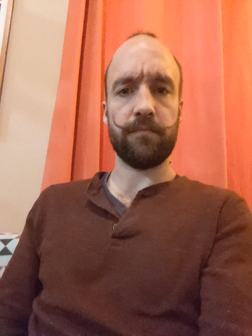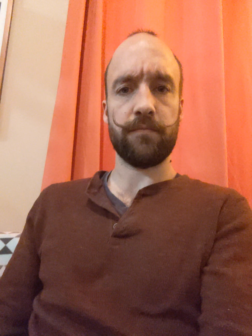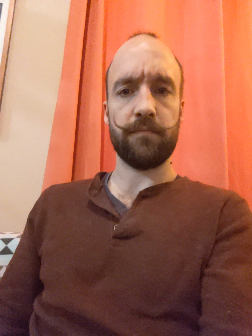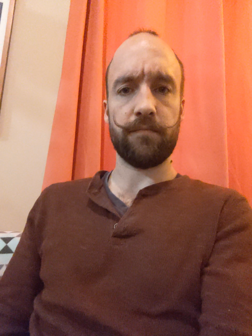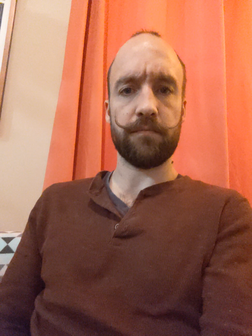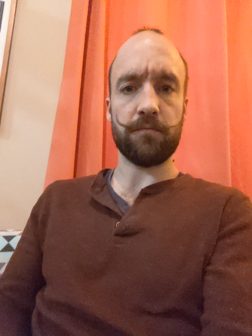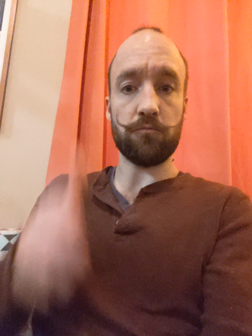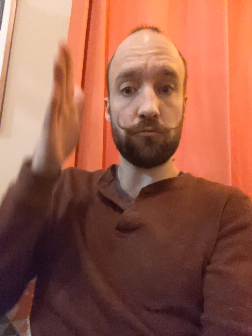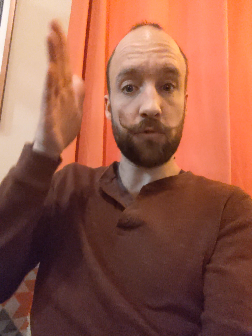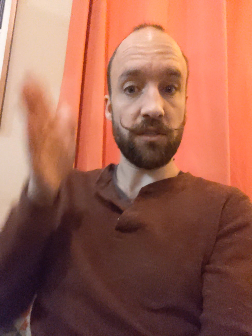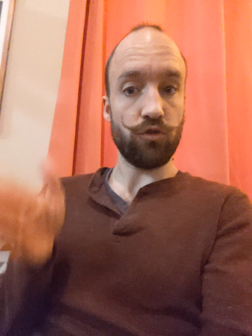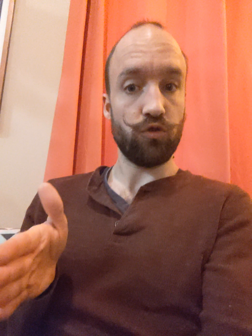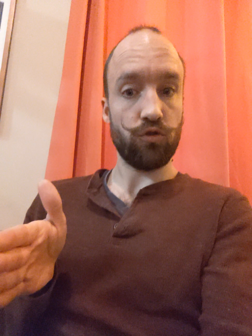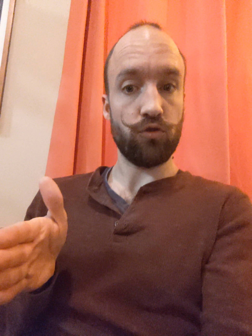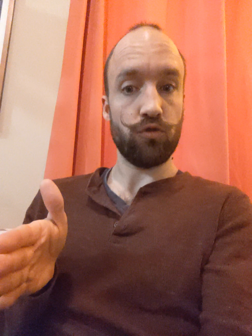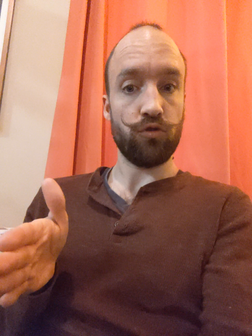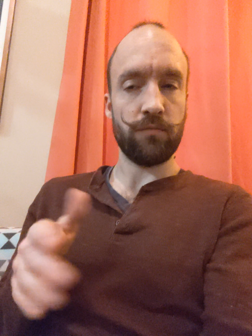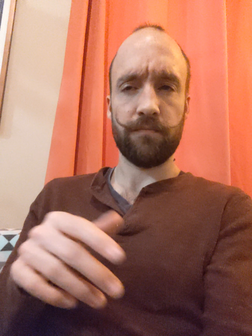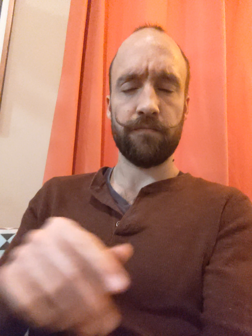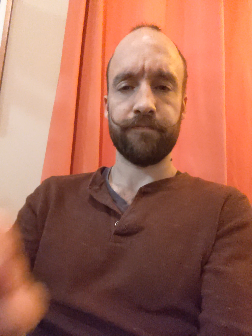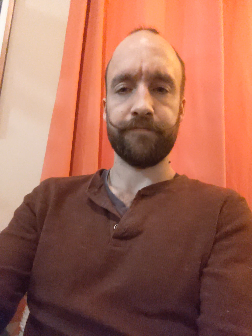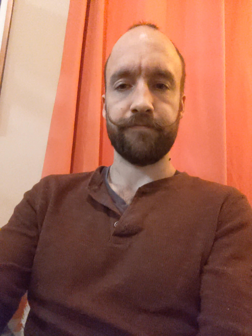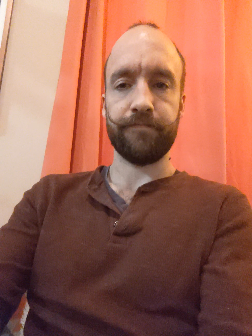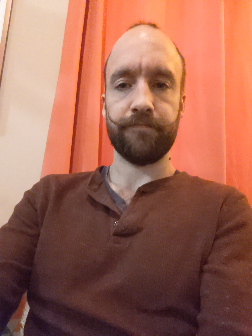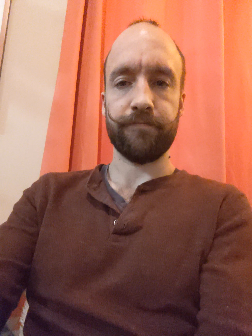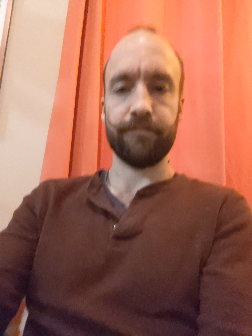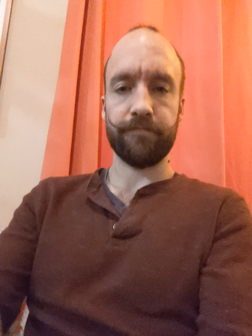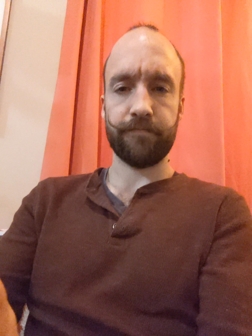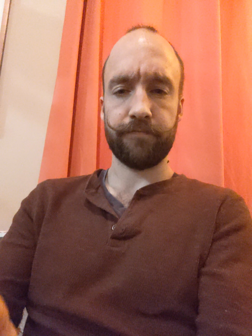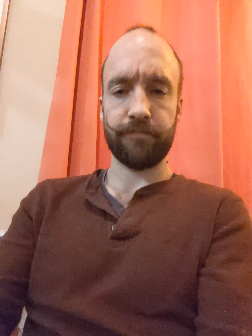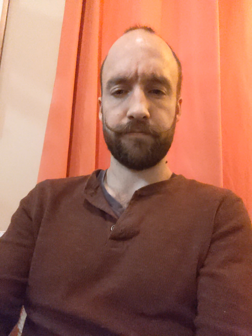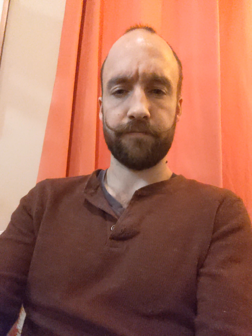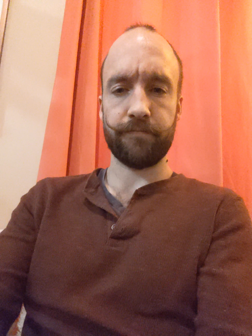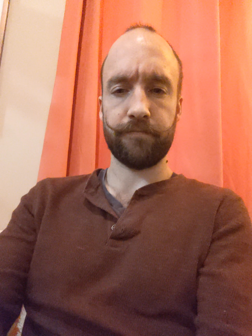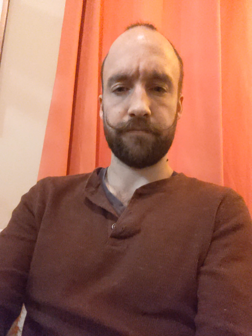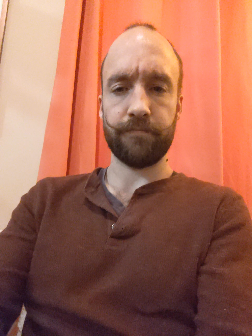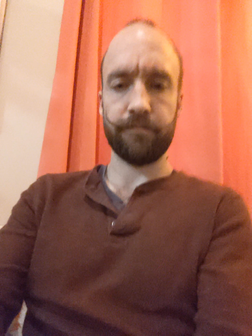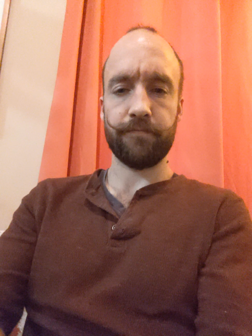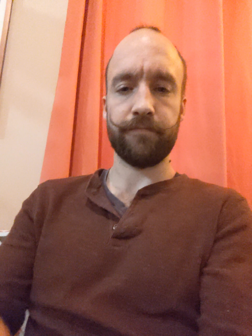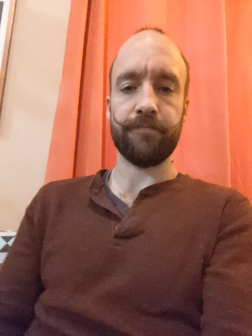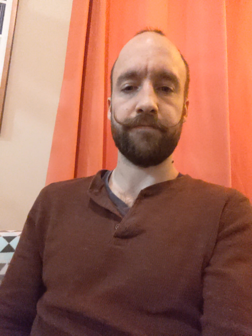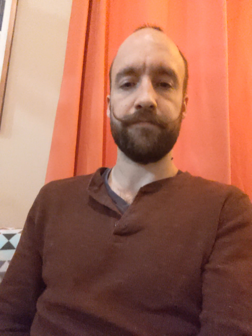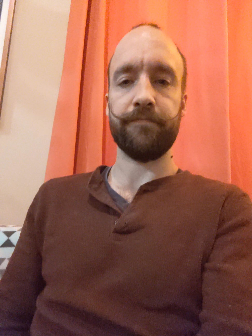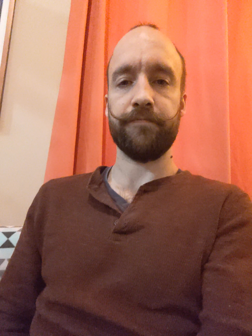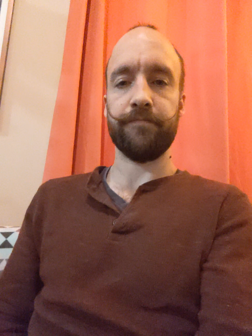person